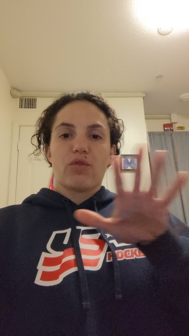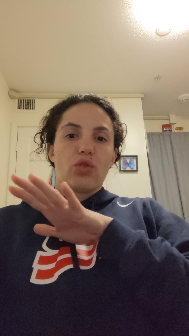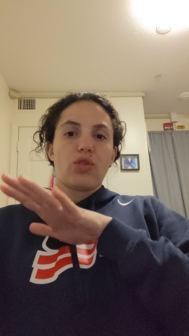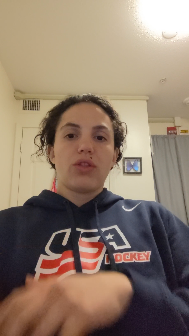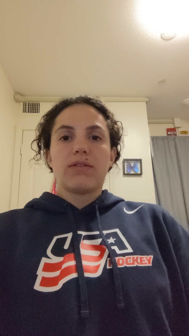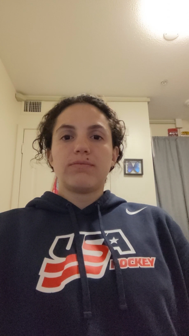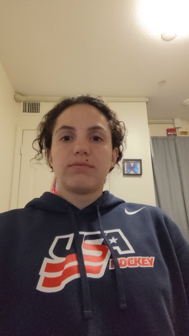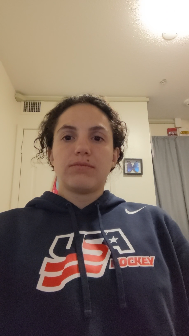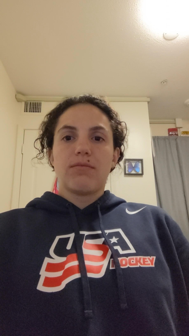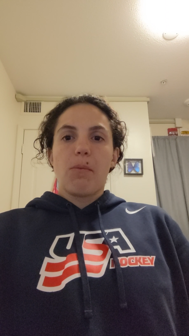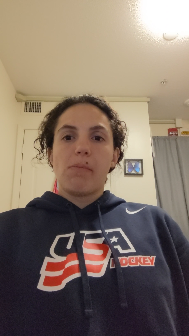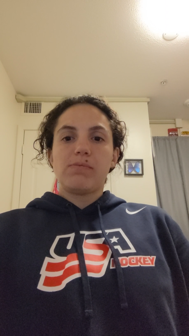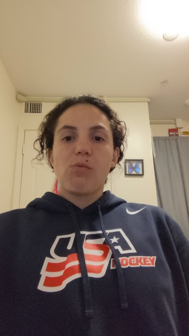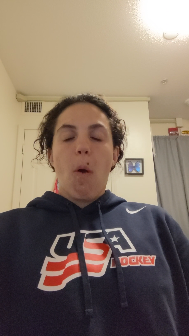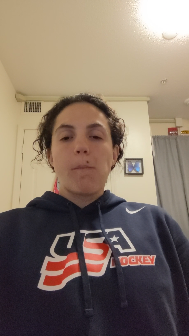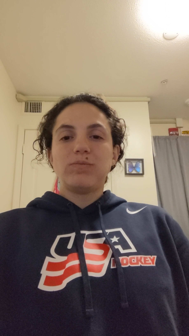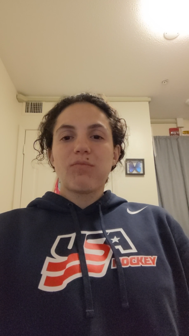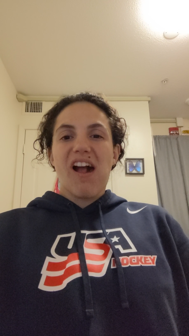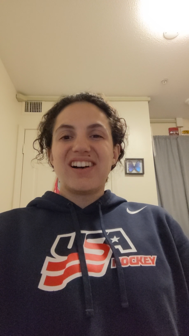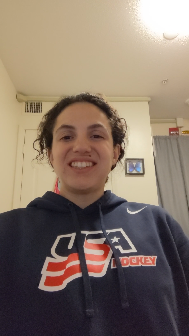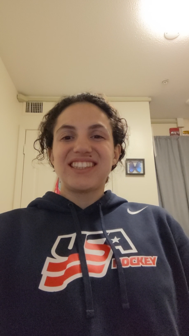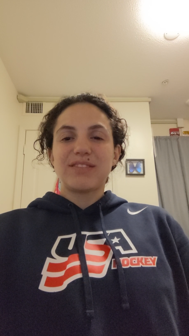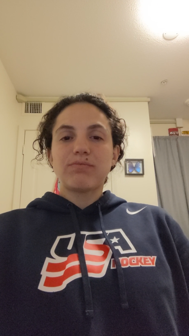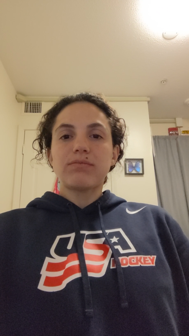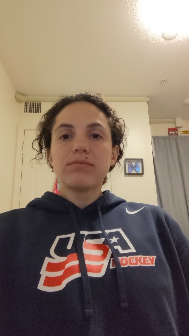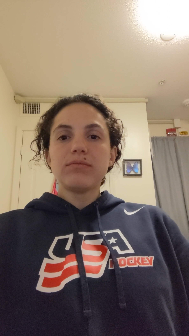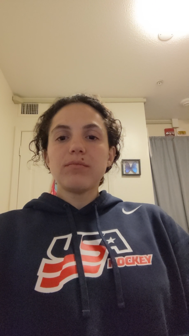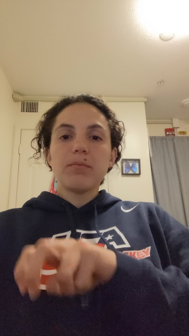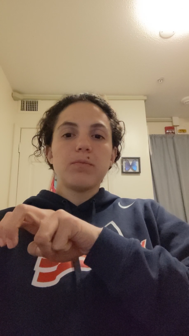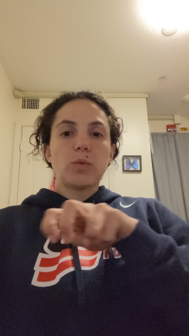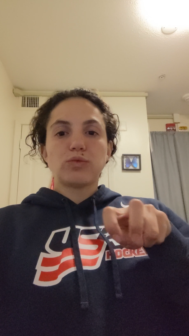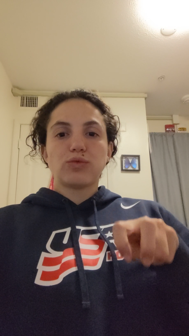porch